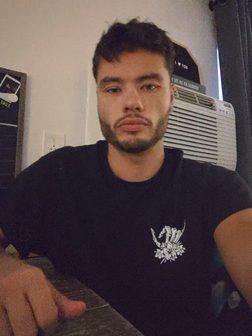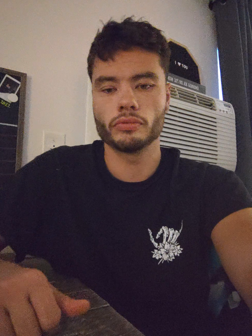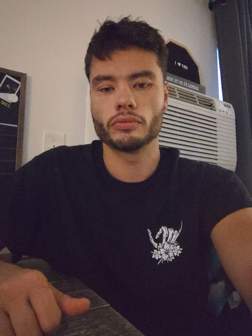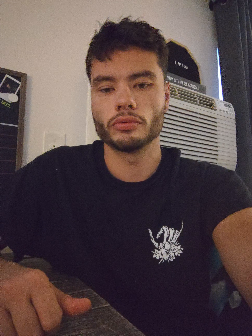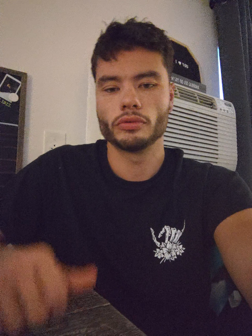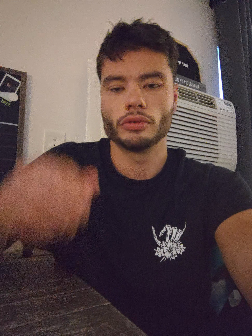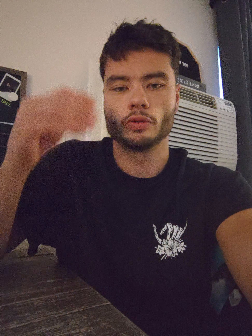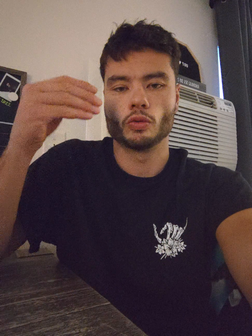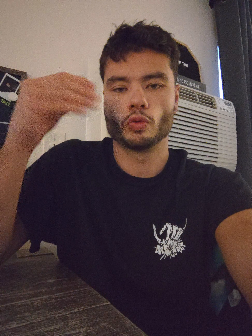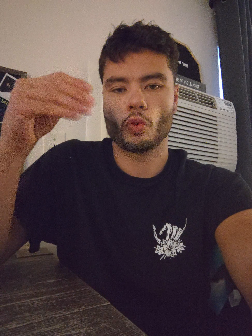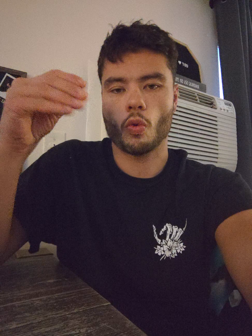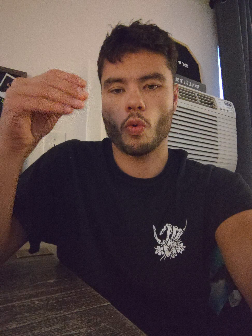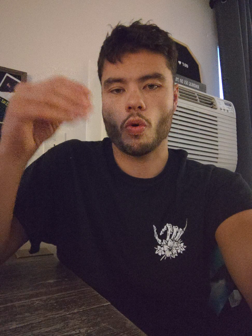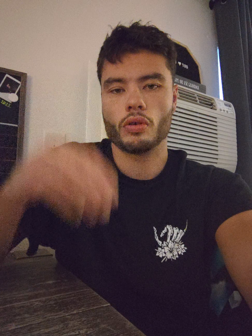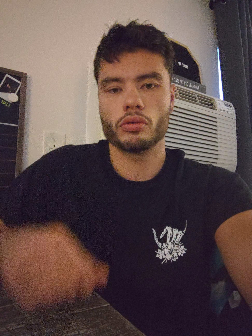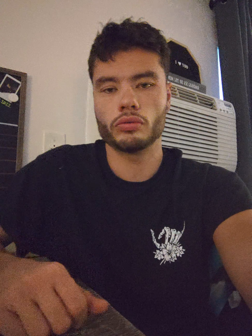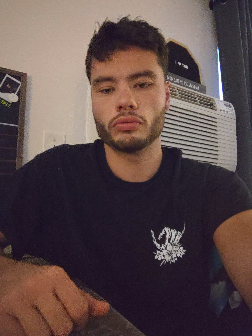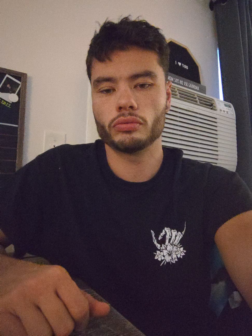store